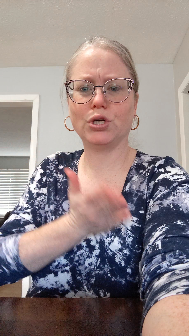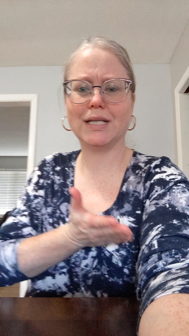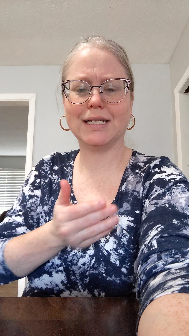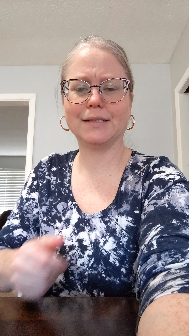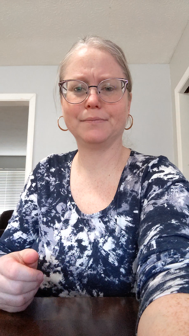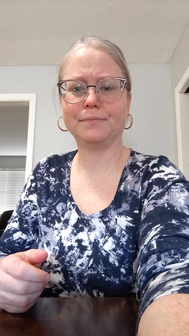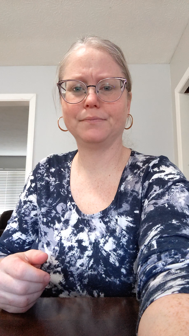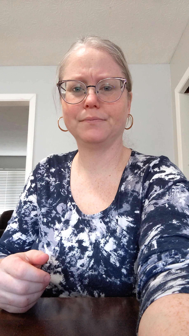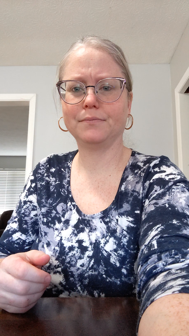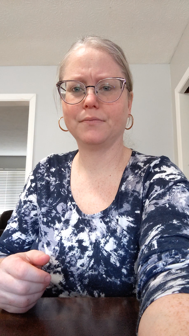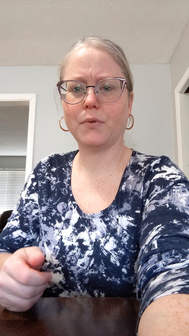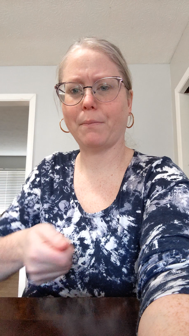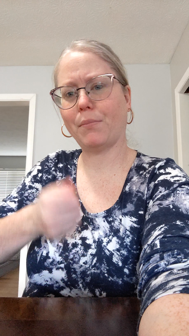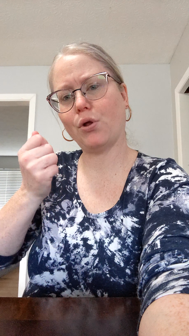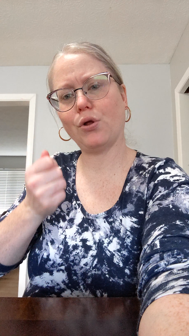pull